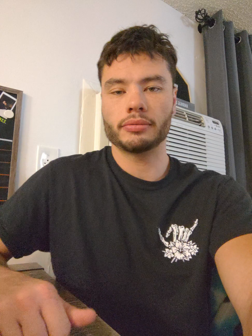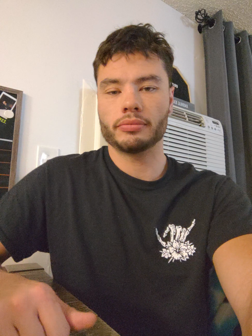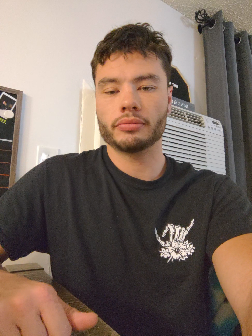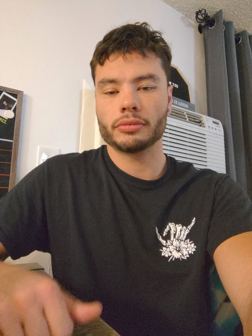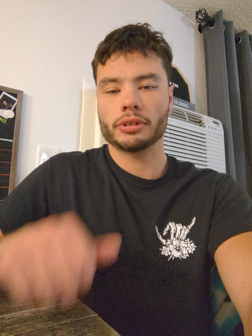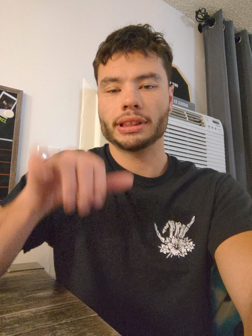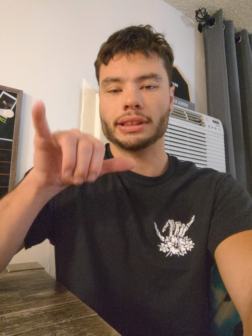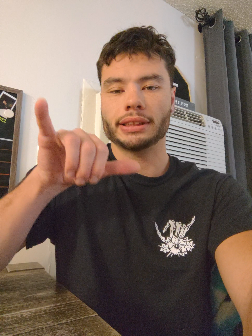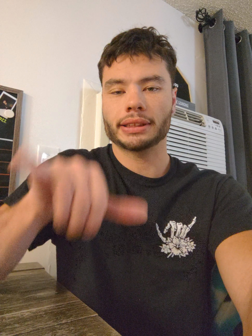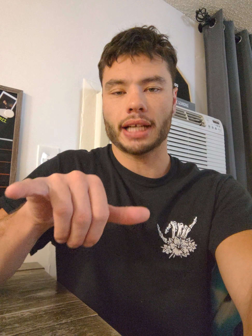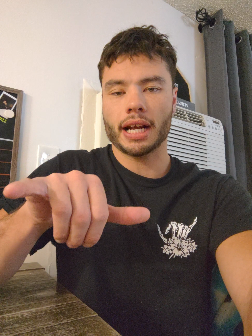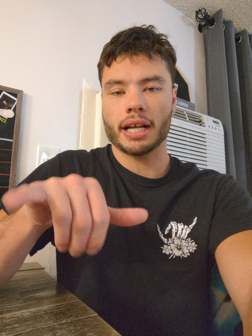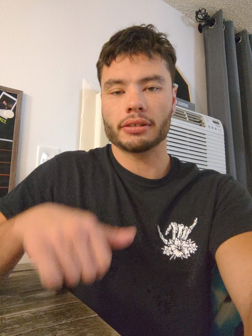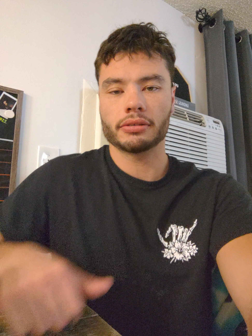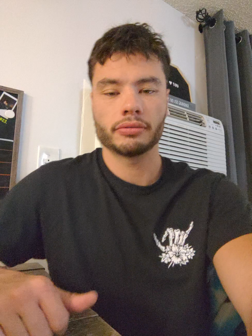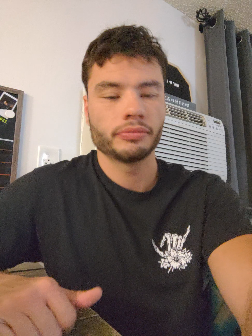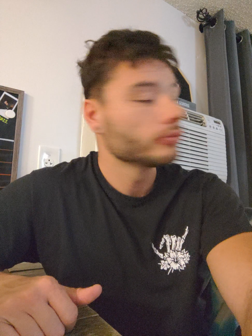stay